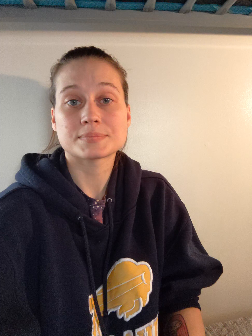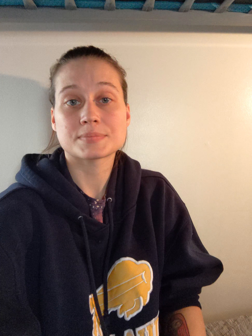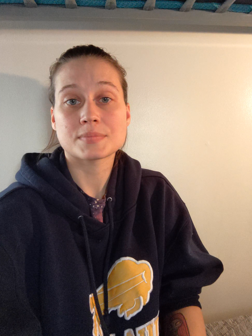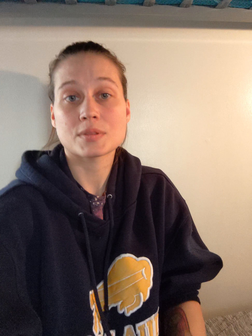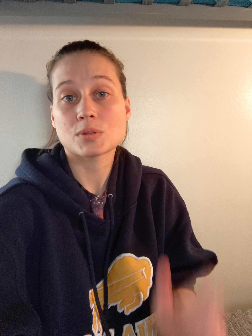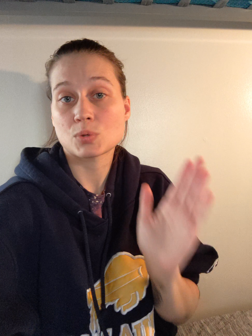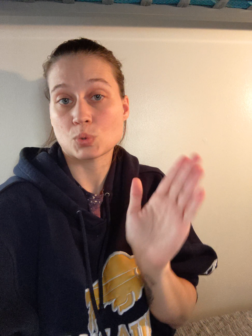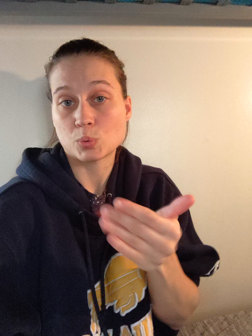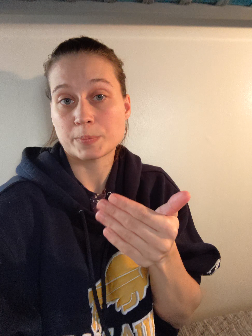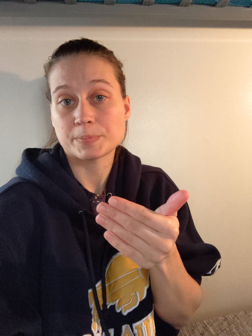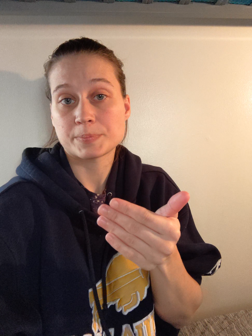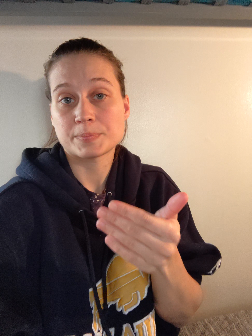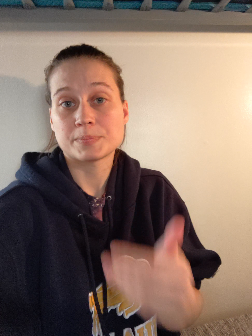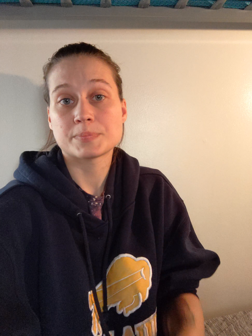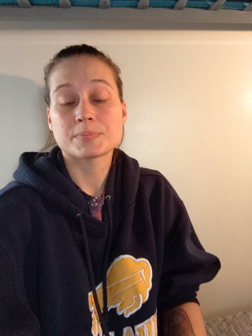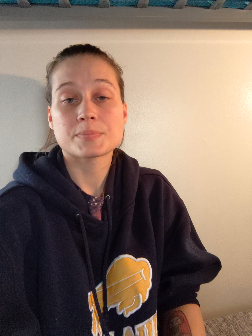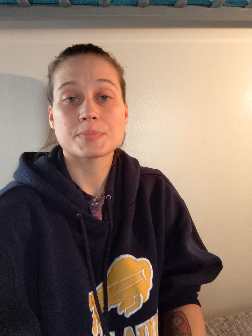room